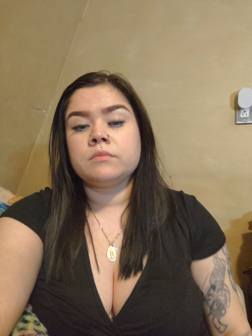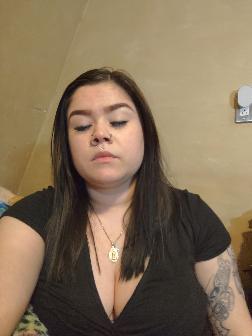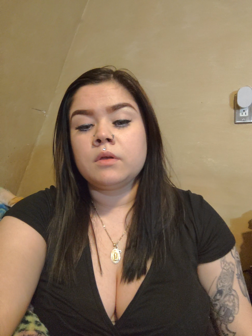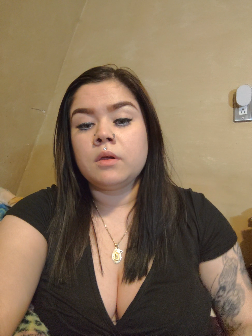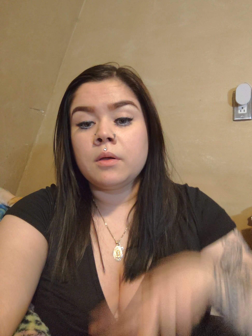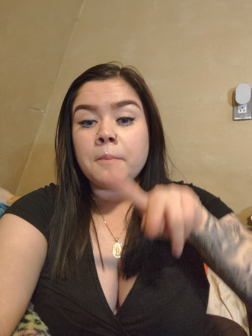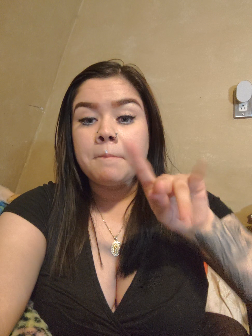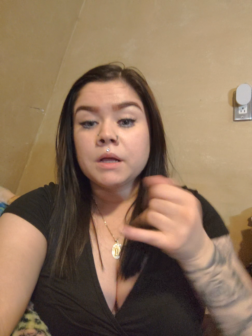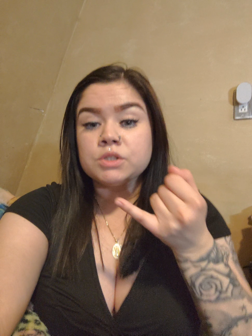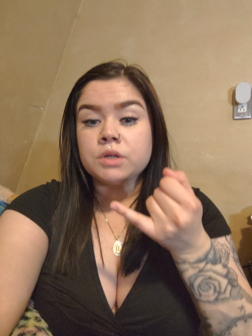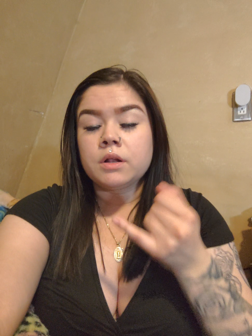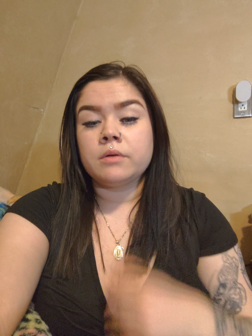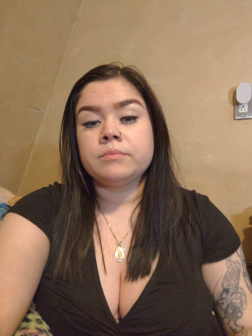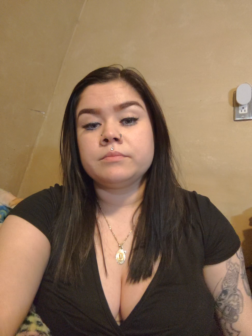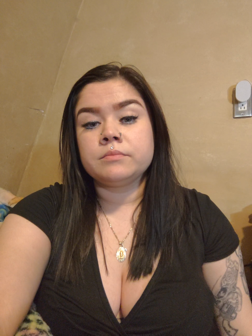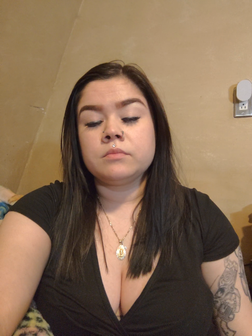pajamas